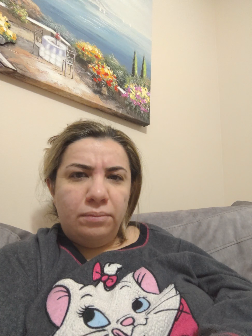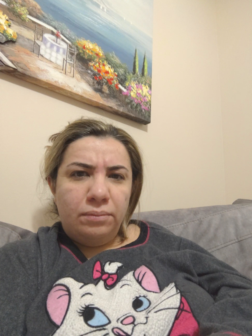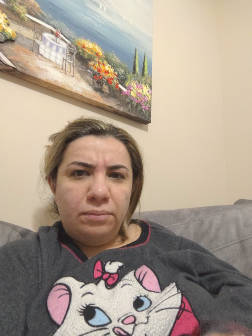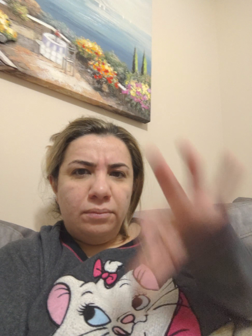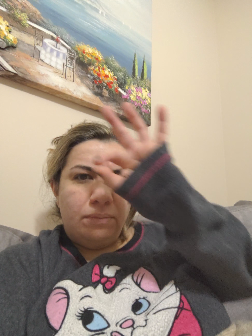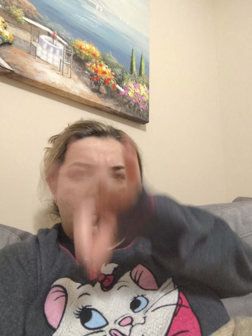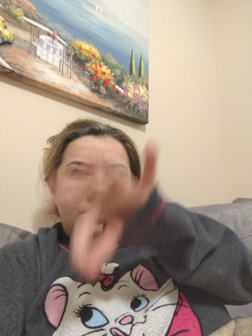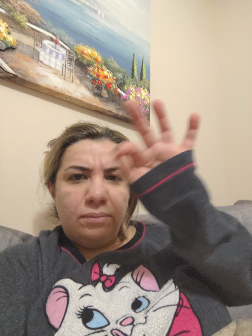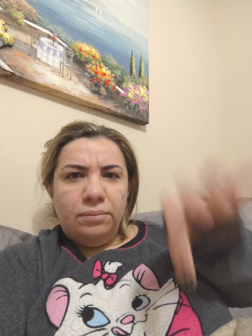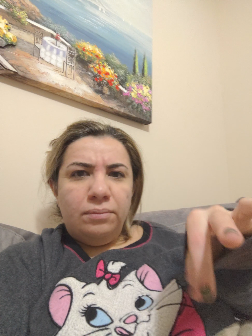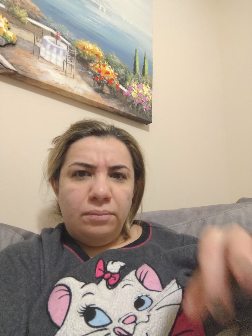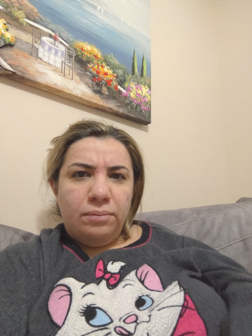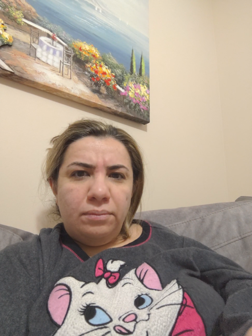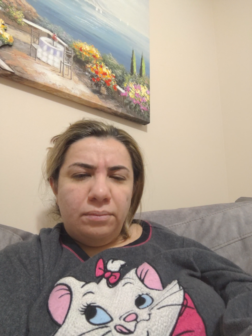french fries